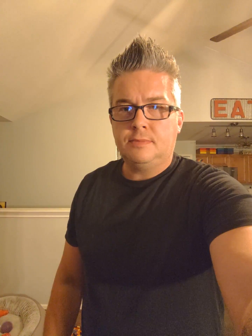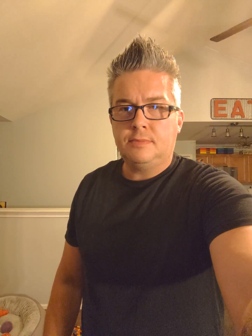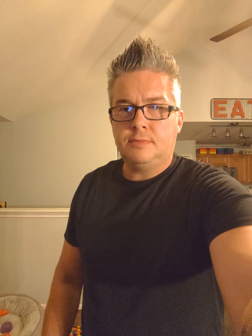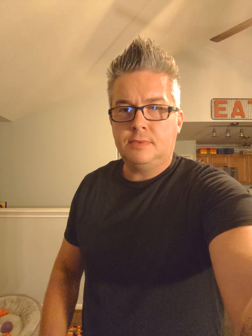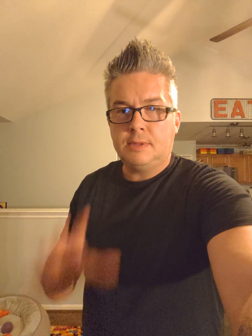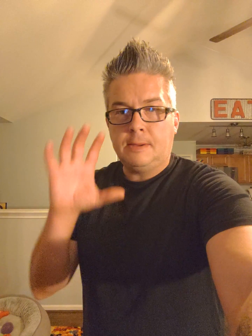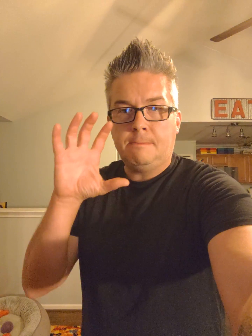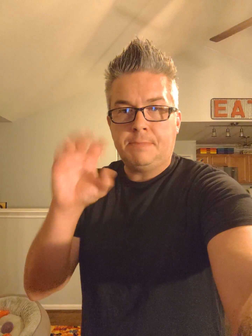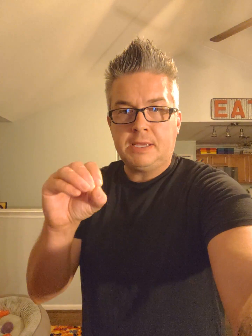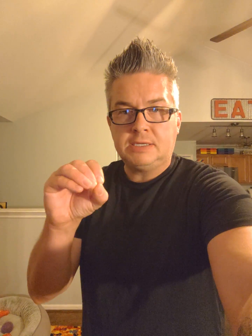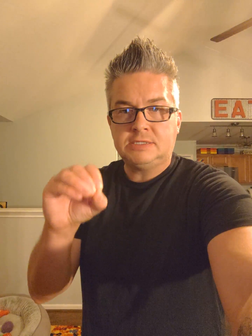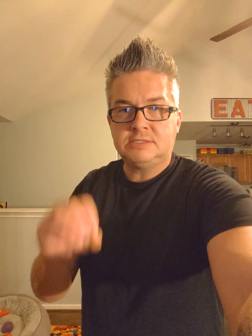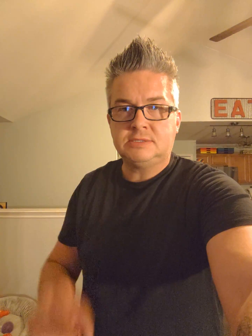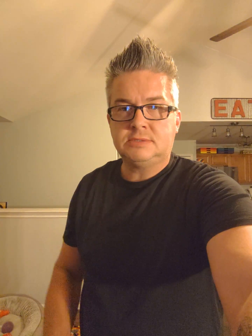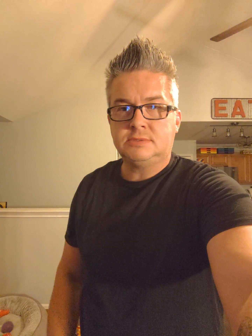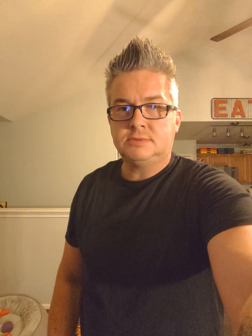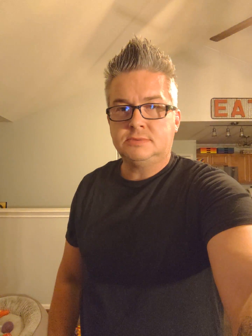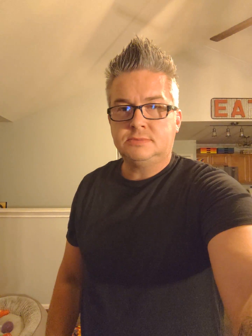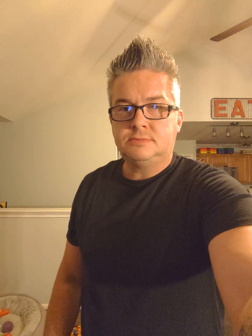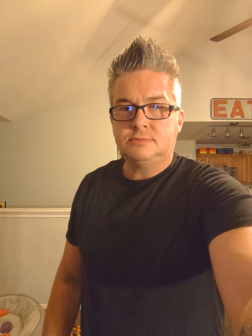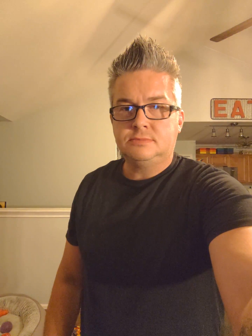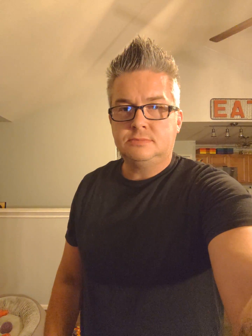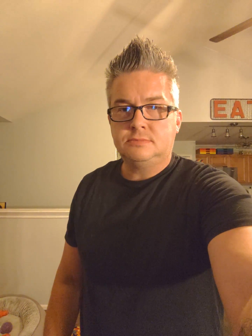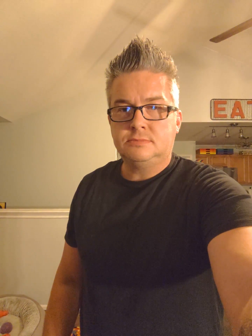bite